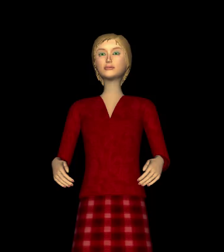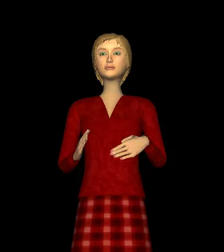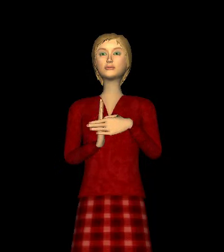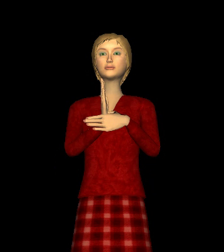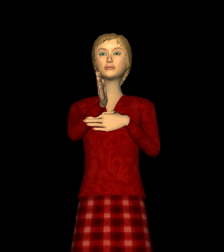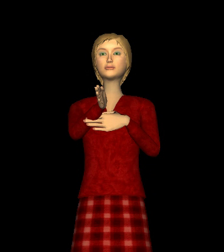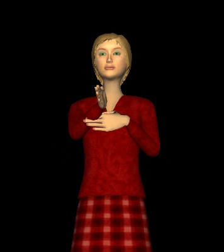مدخل